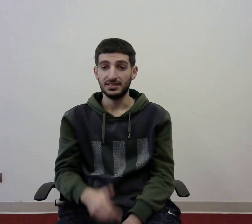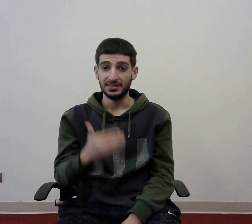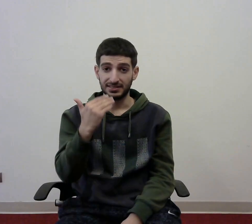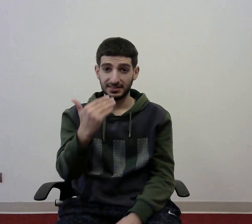sizin